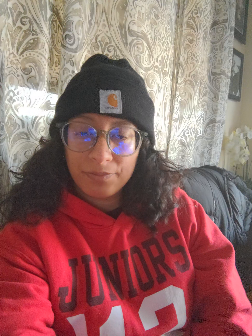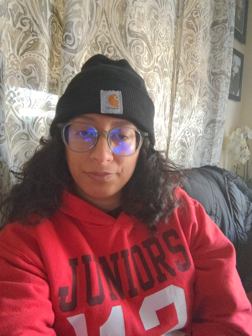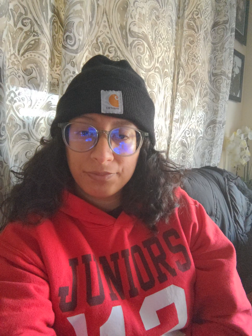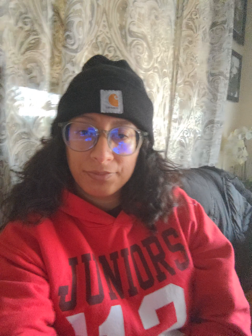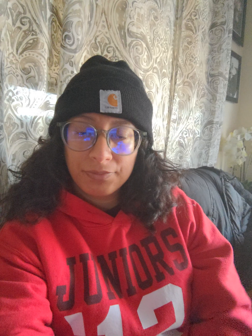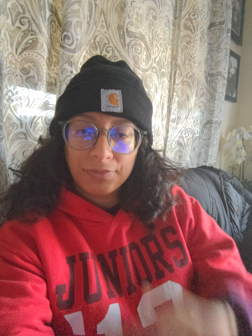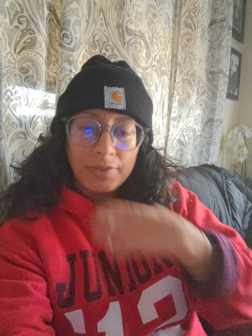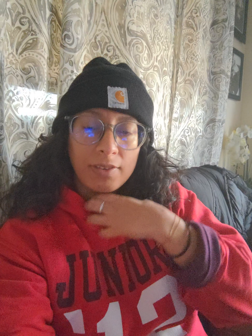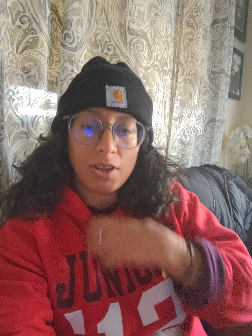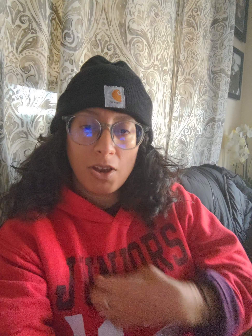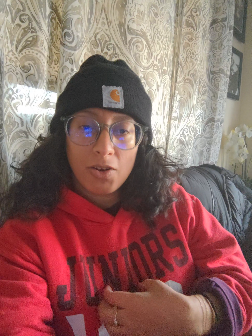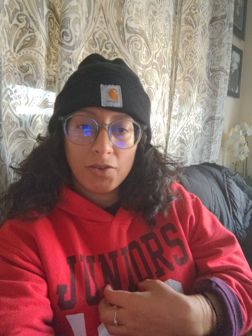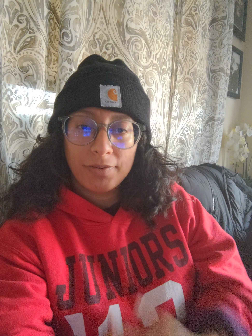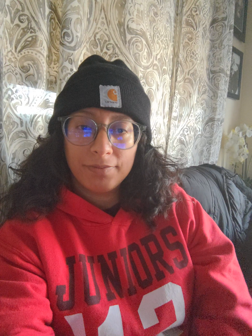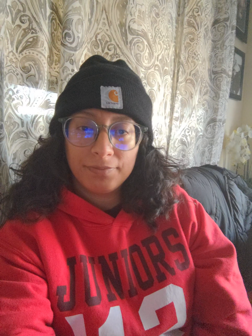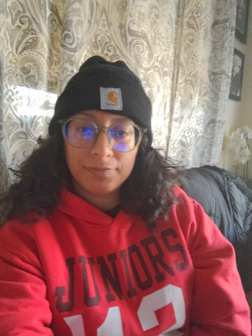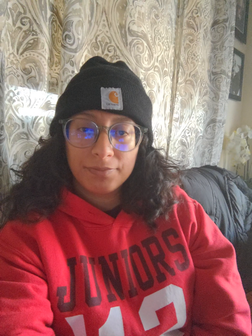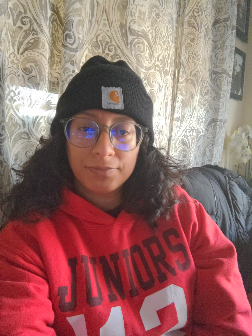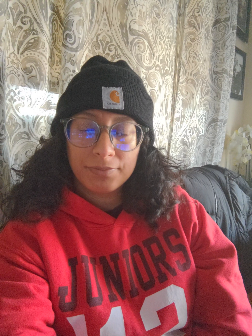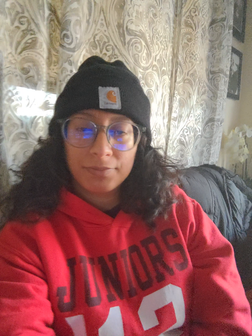hungry